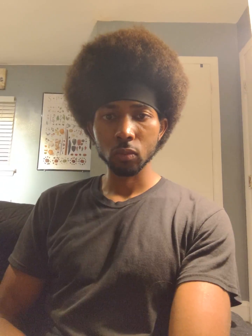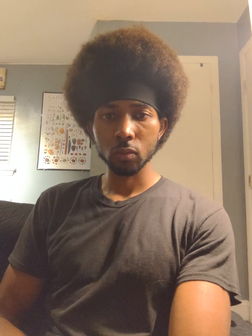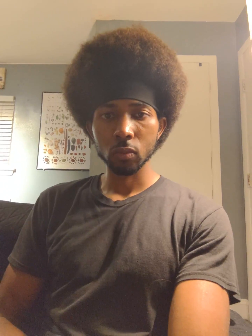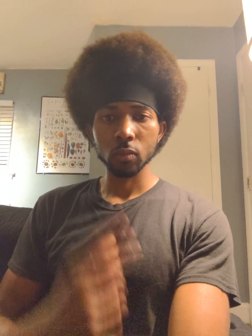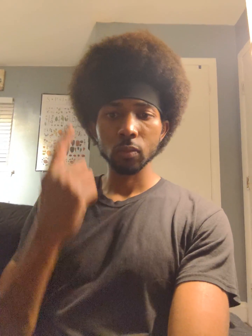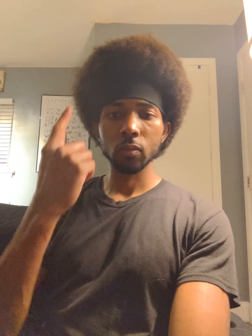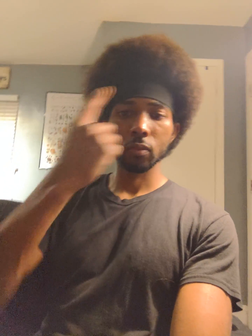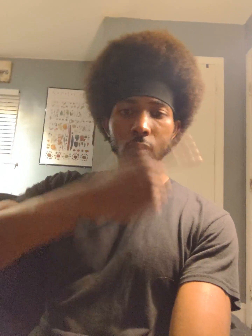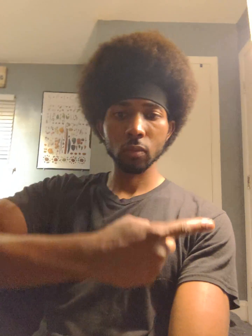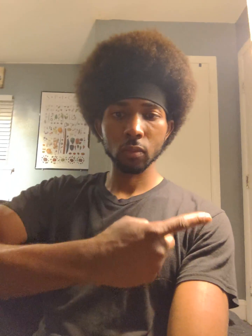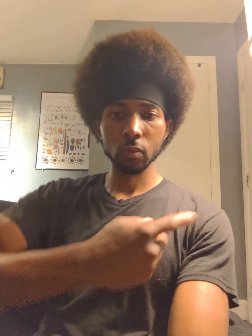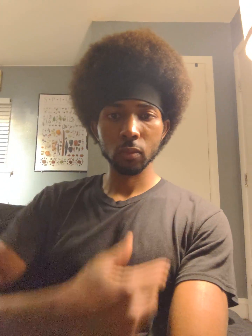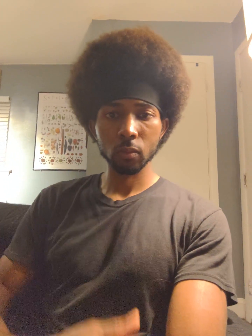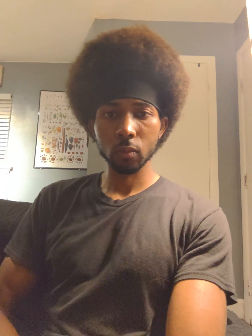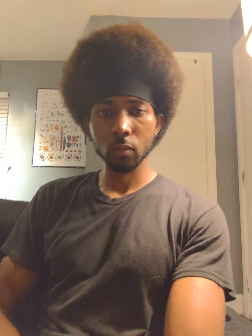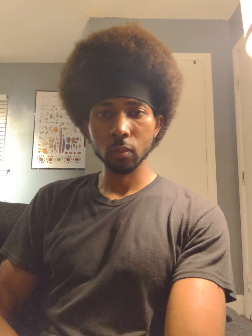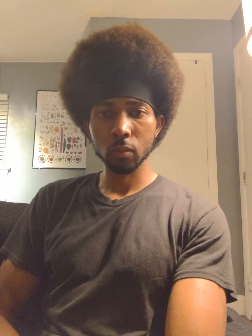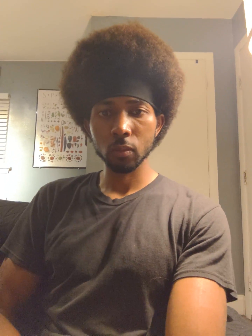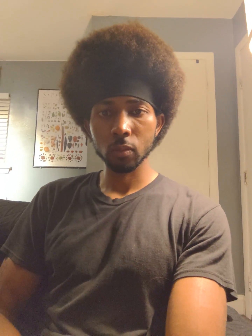day